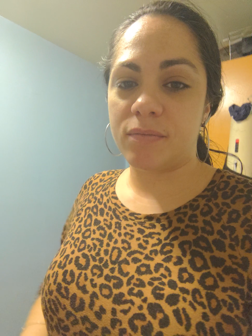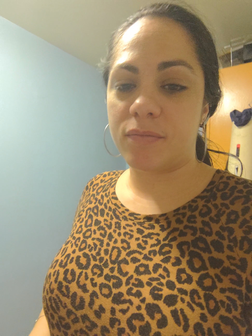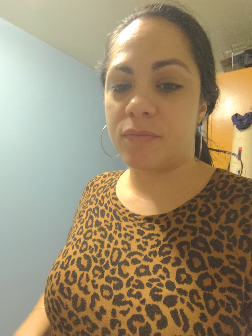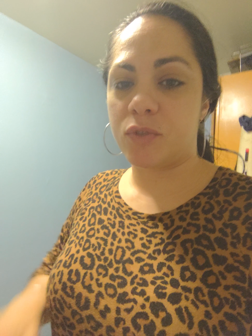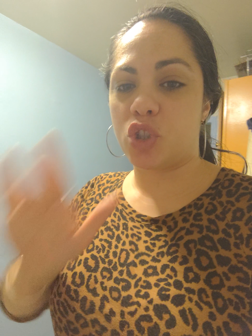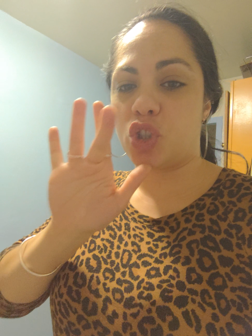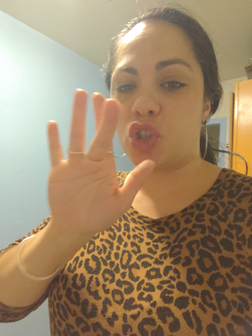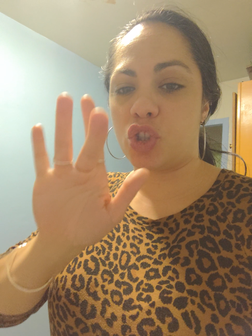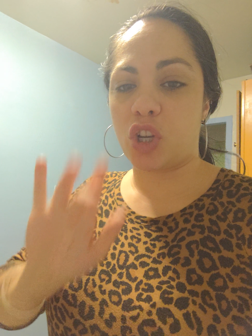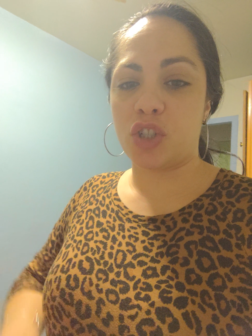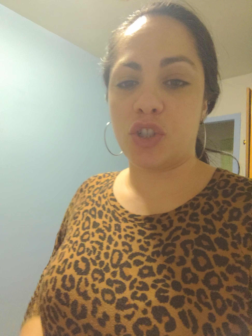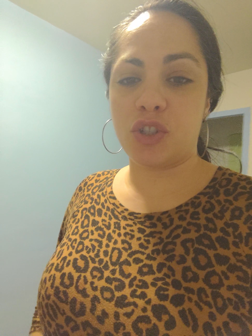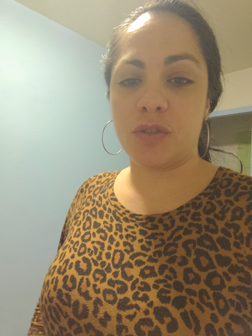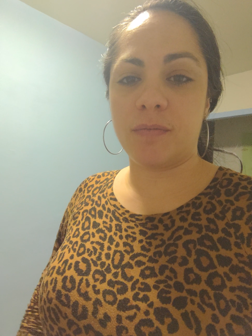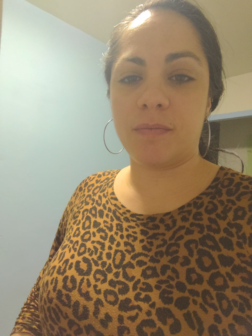touch